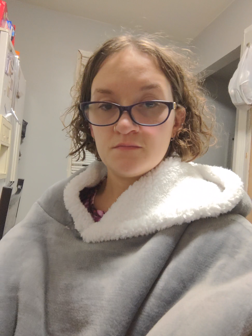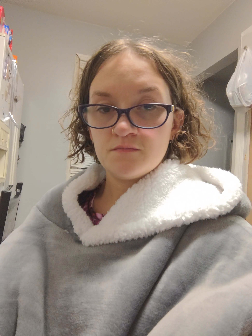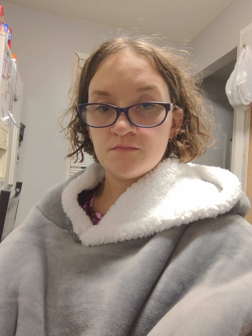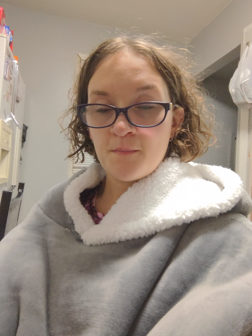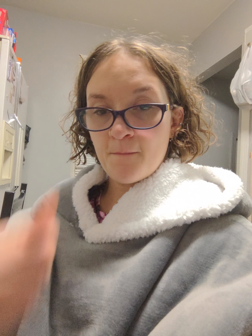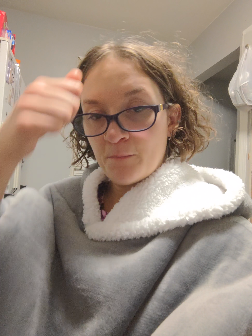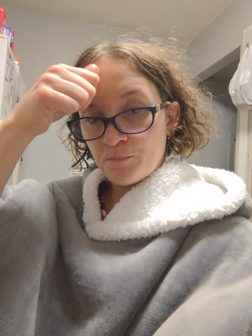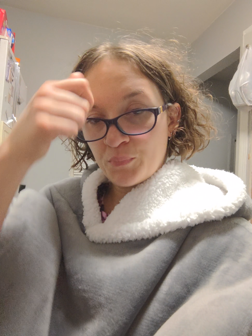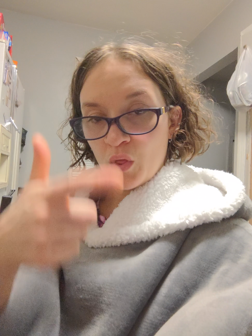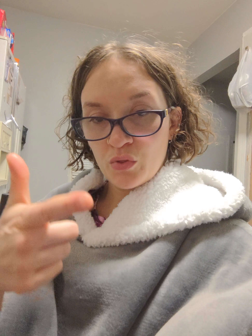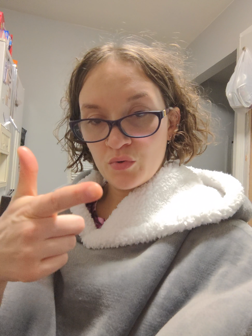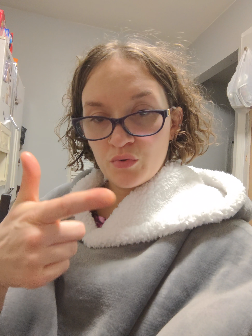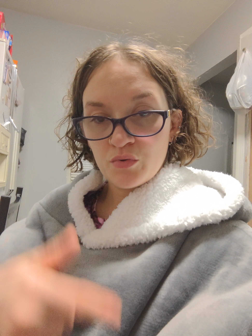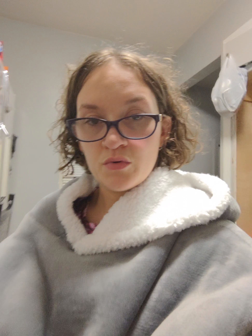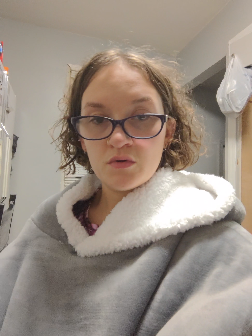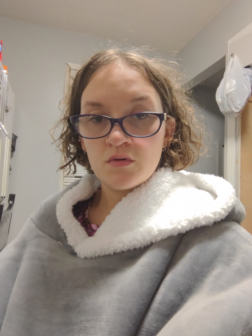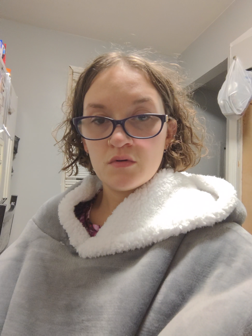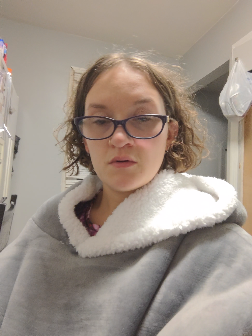brother